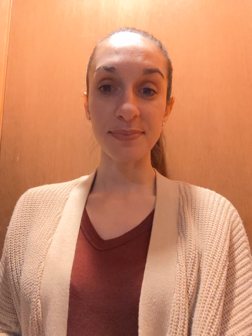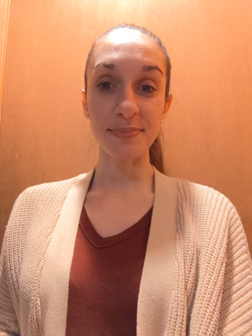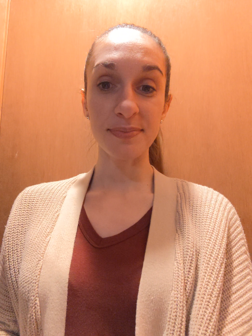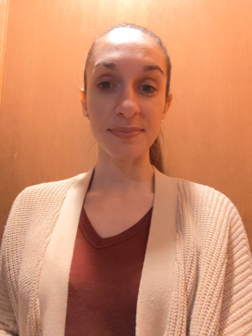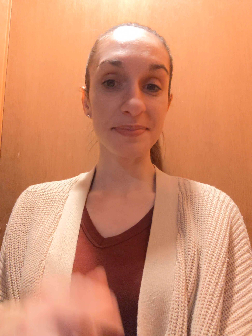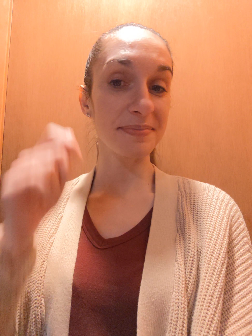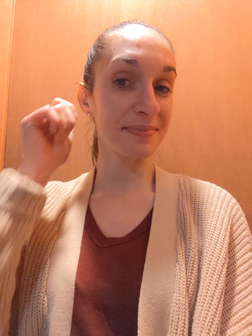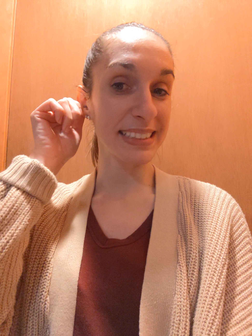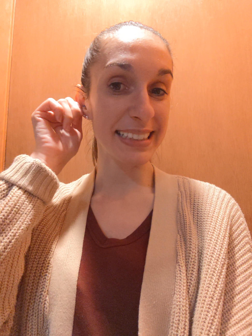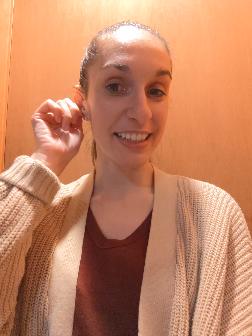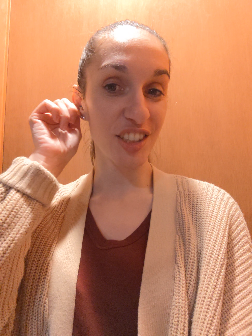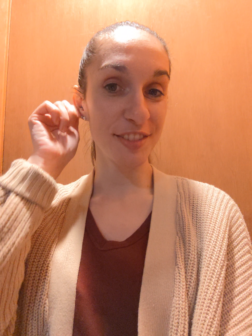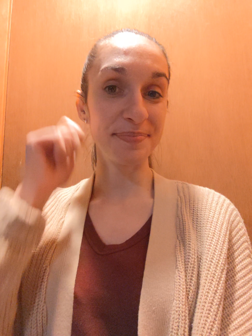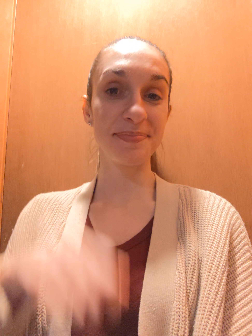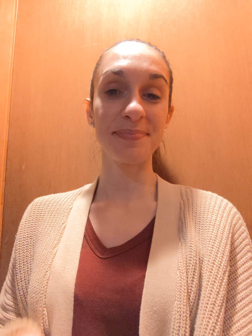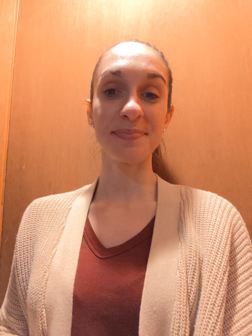ear